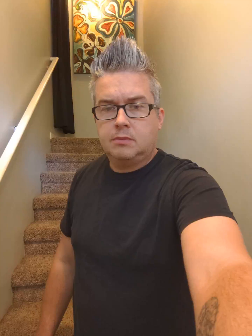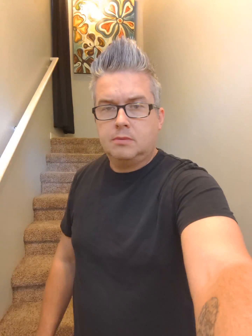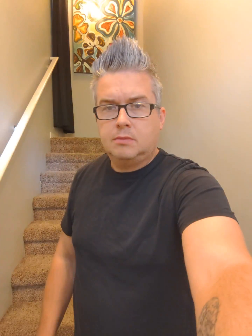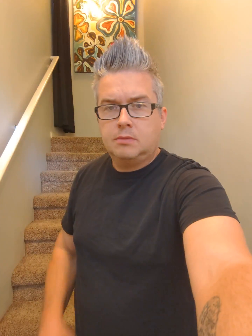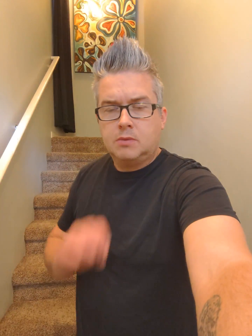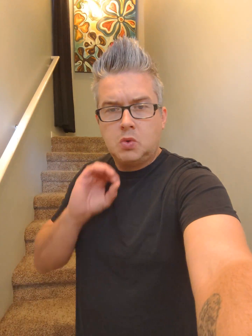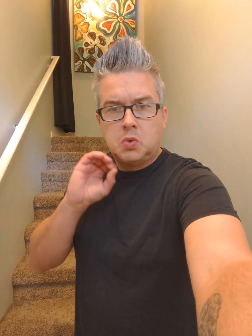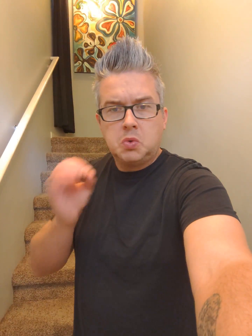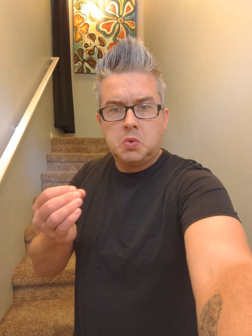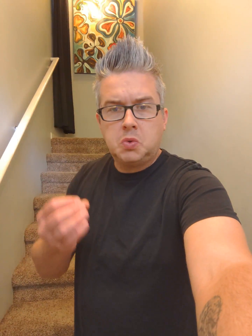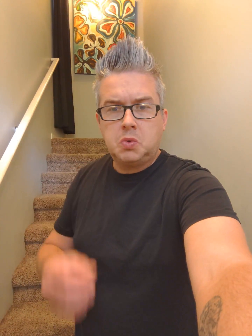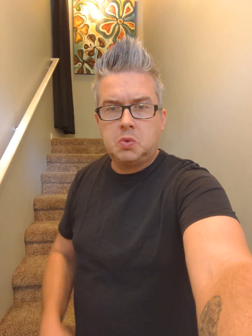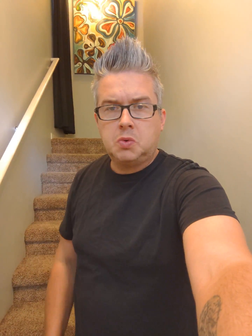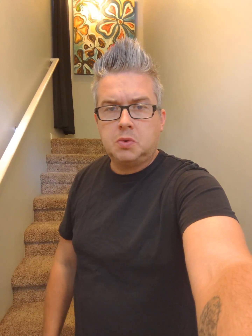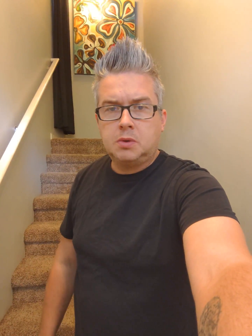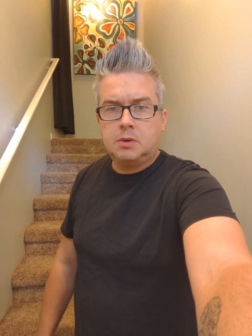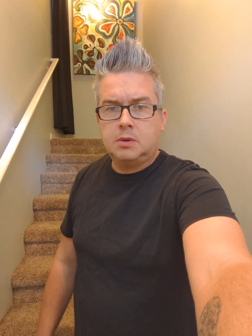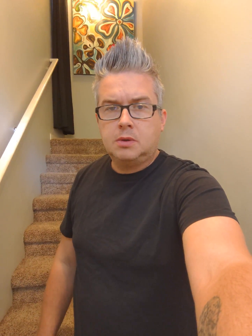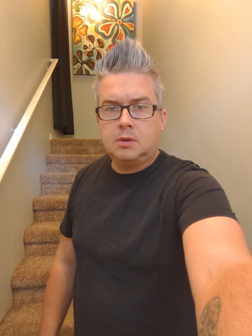none